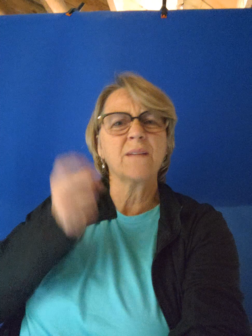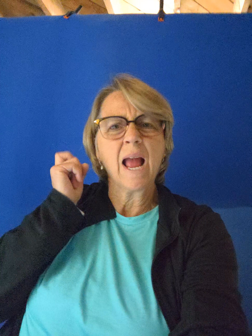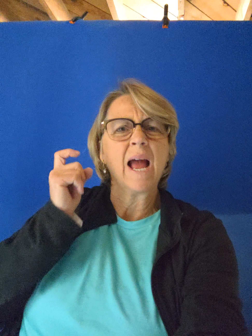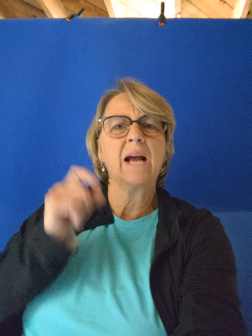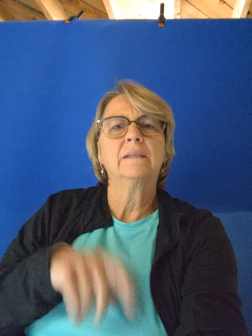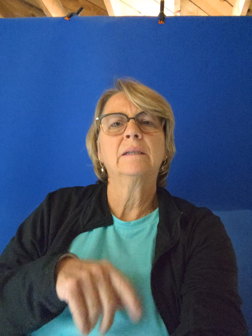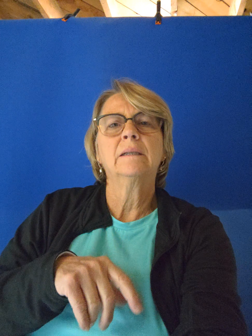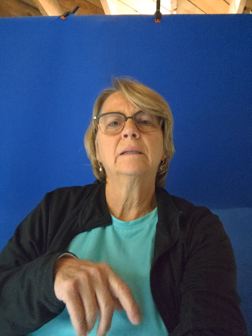fast